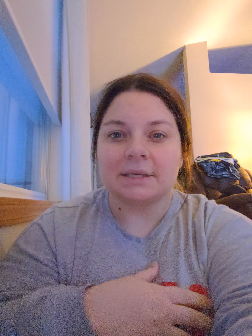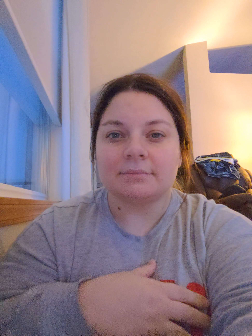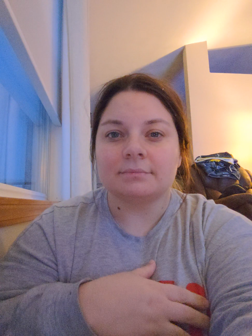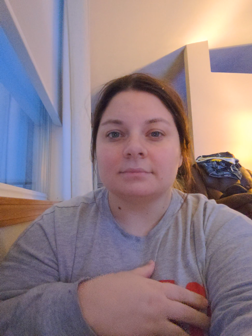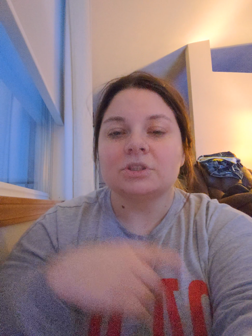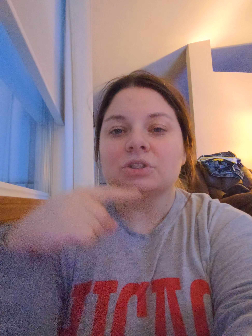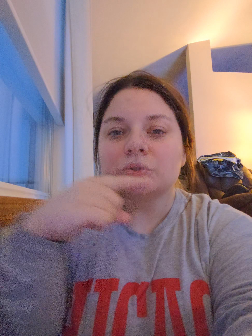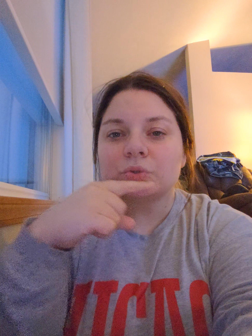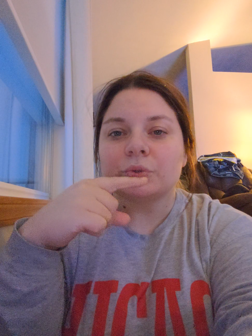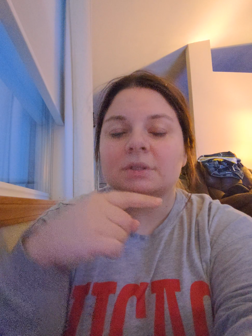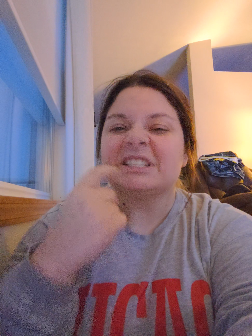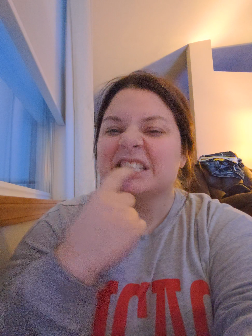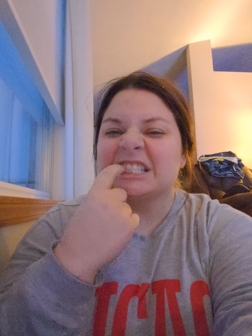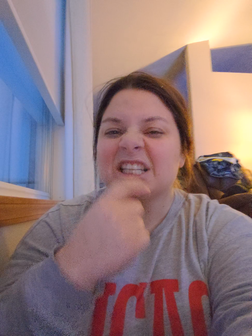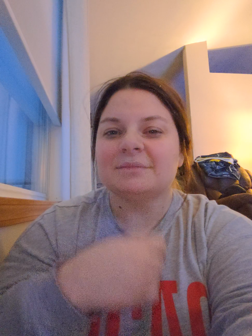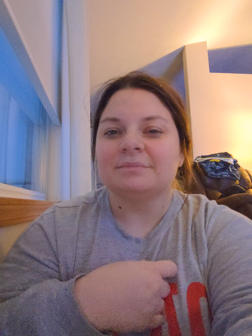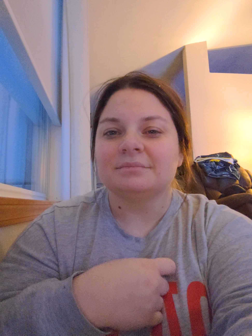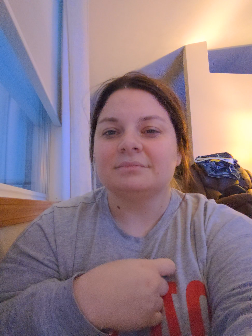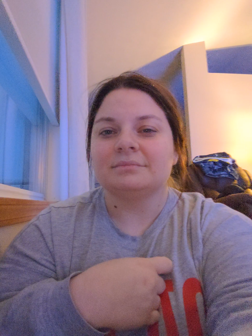tooth